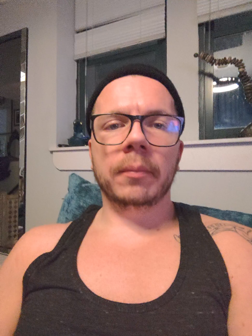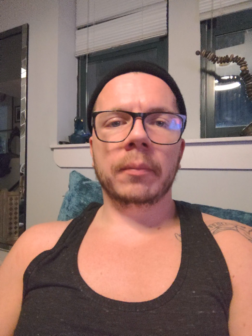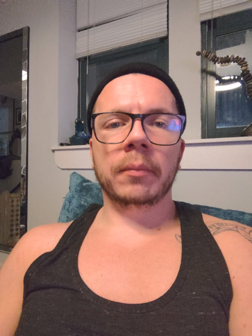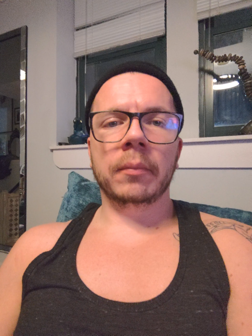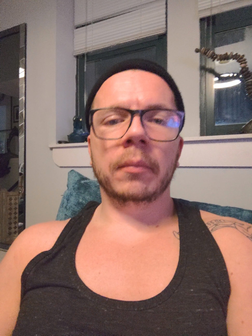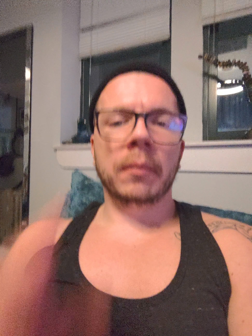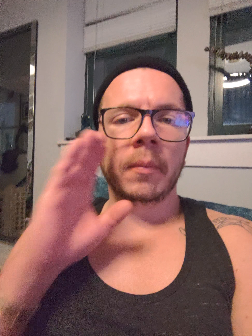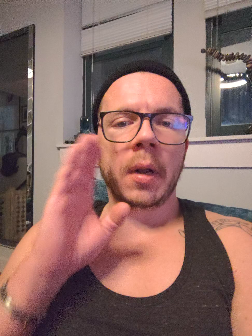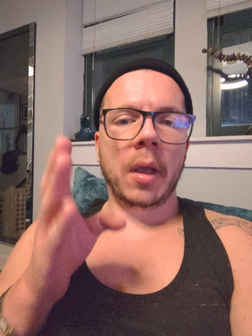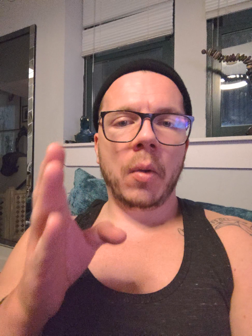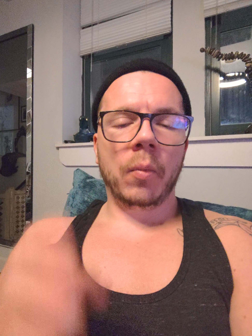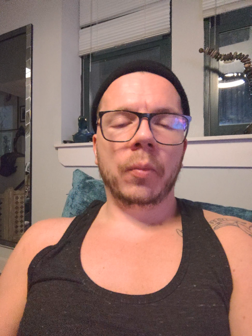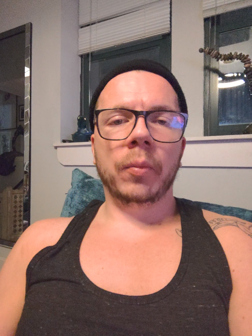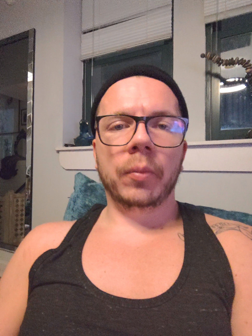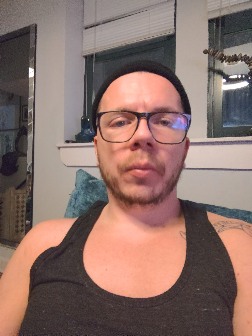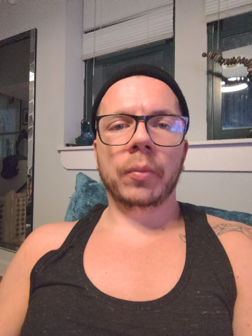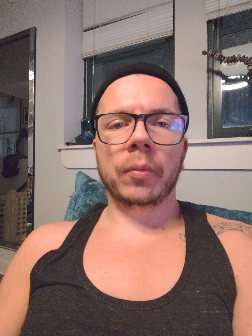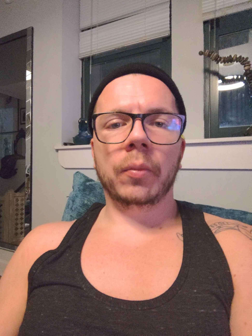hello